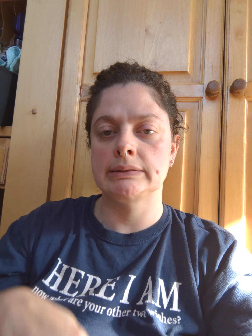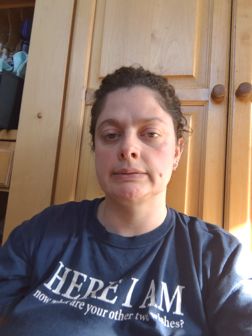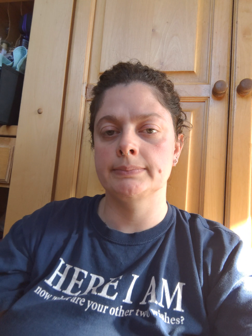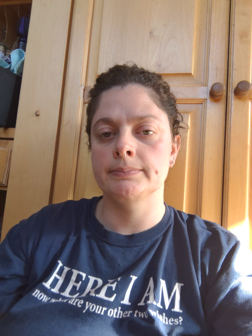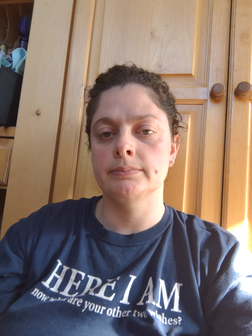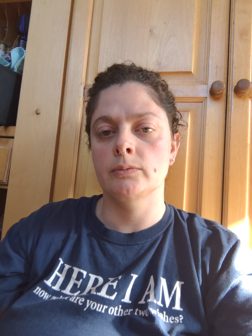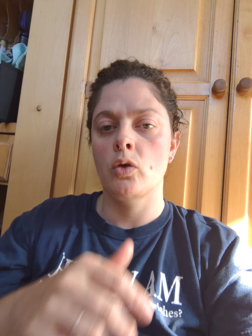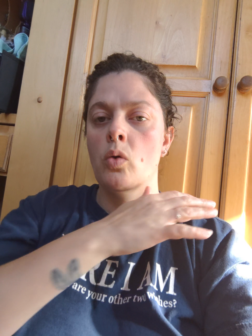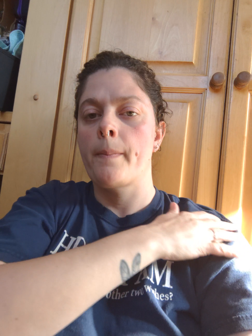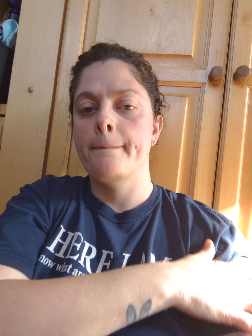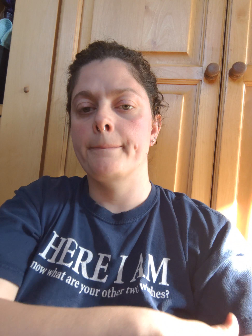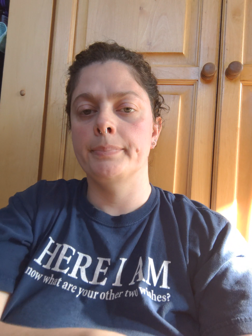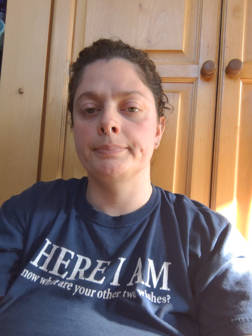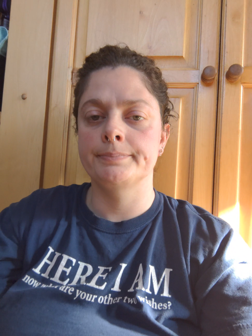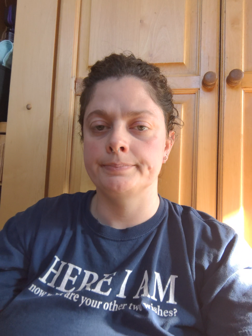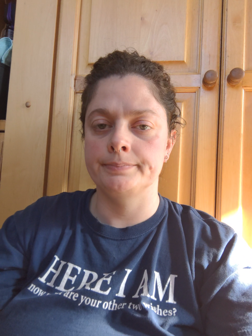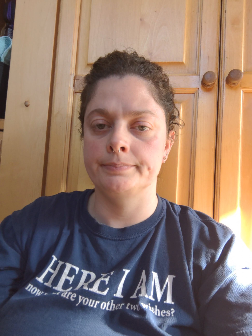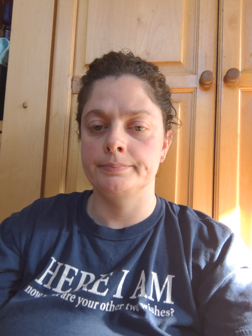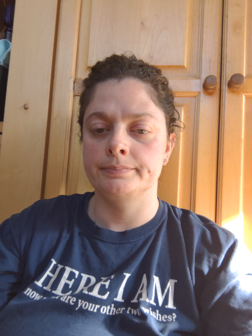arm